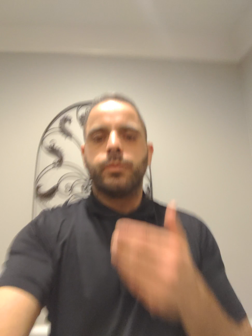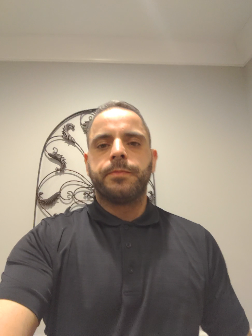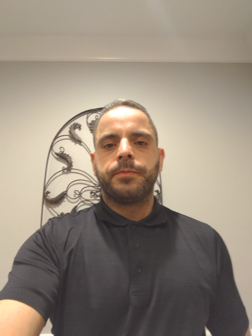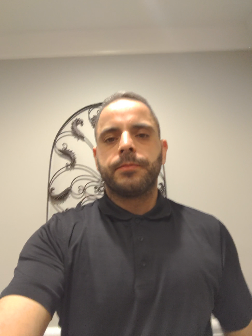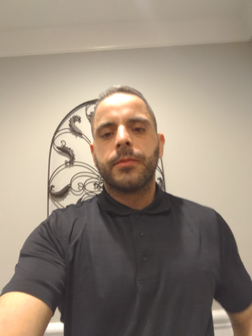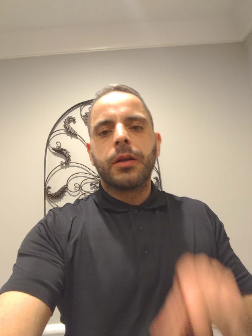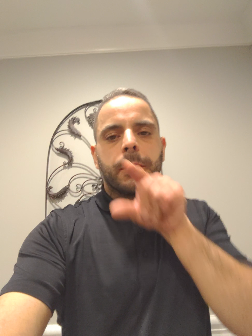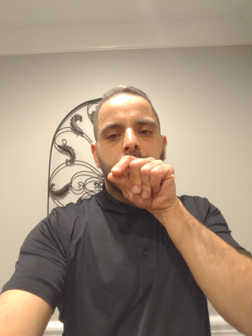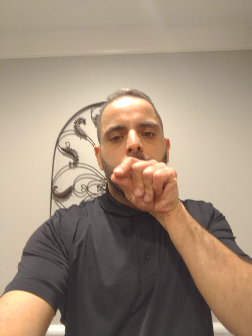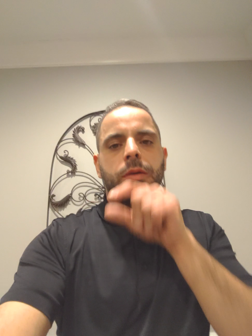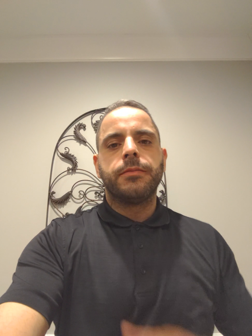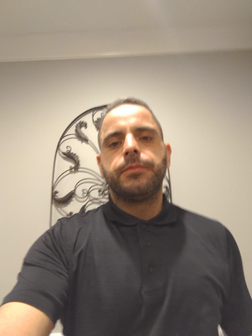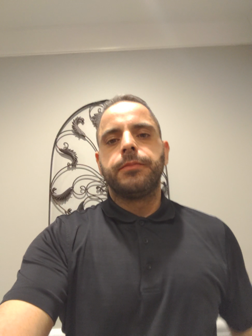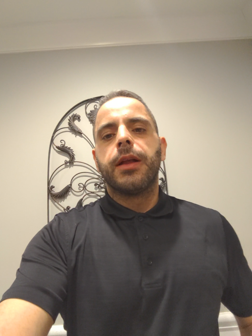bird